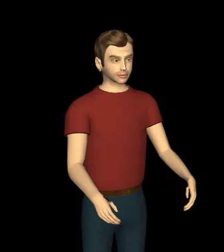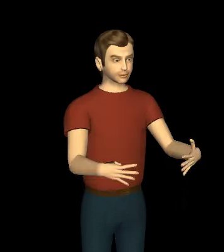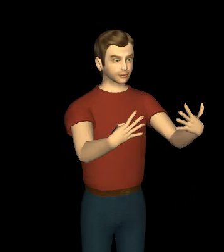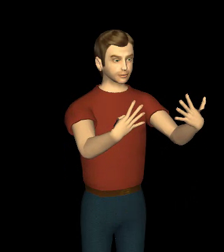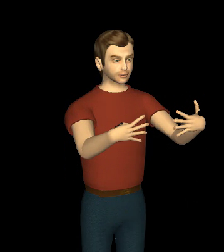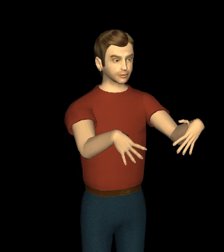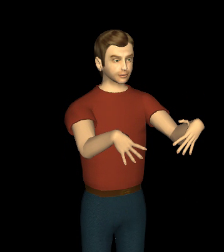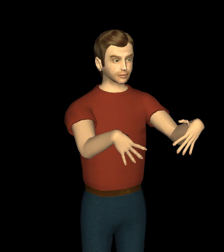19